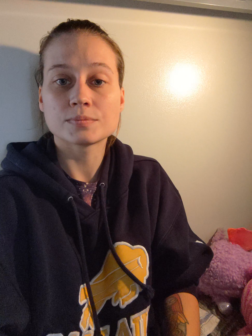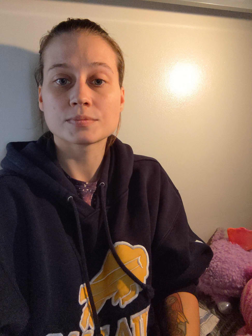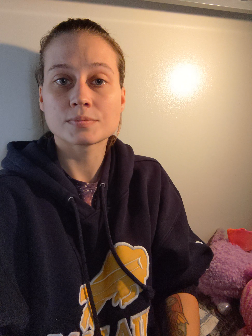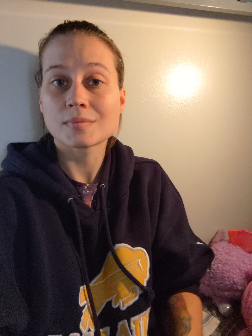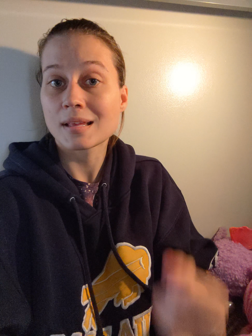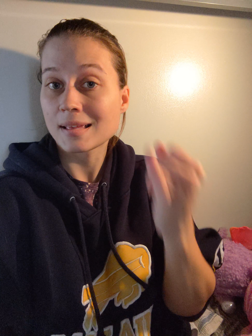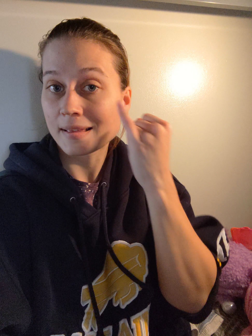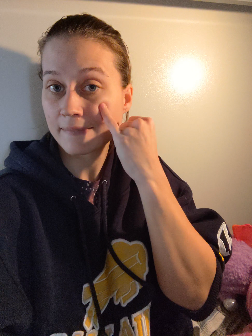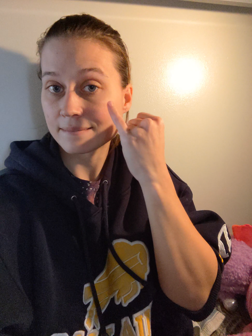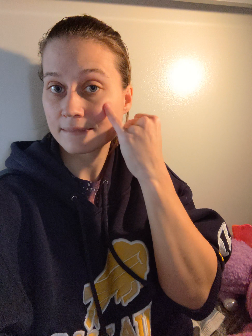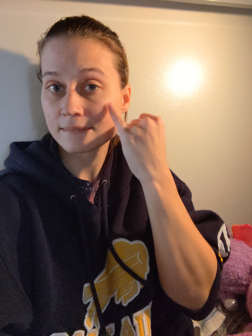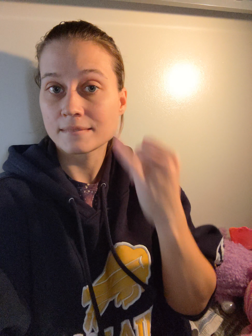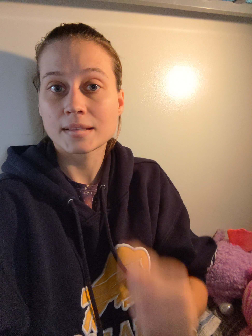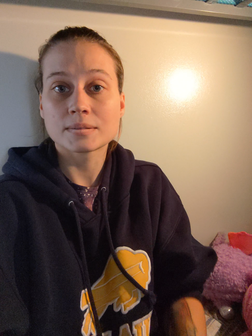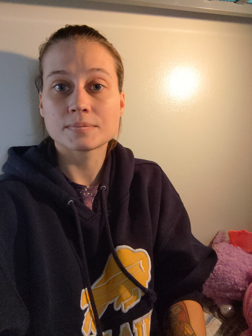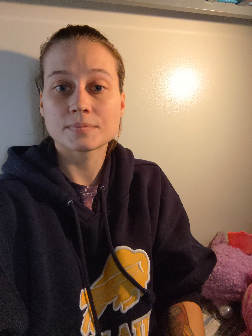if